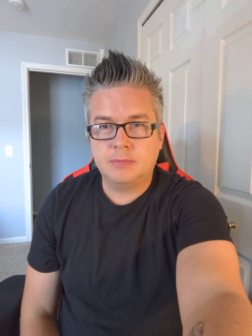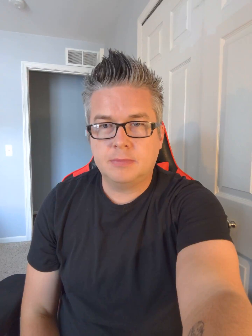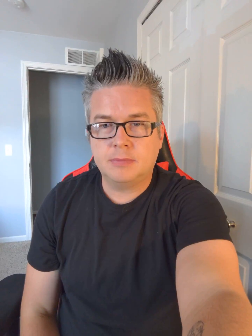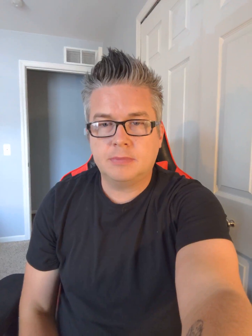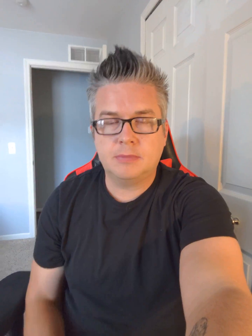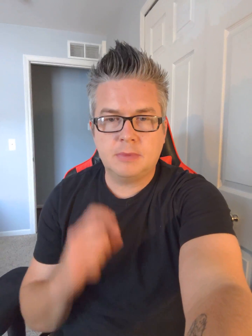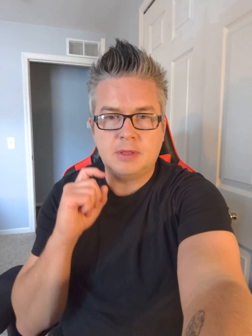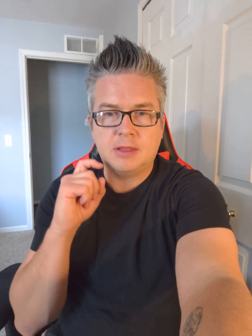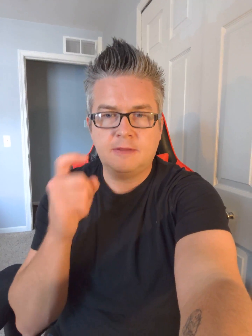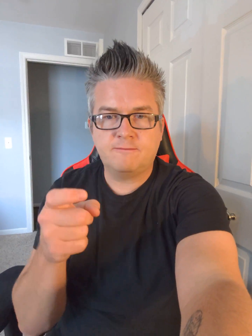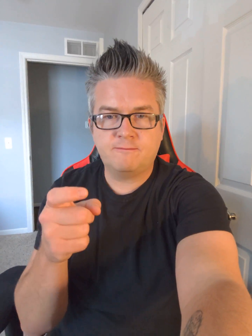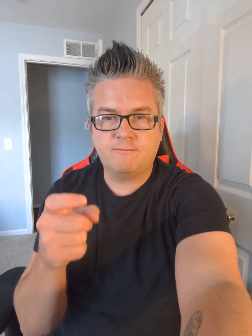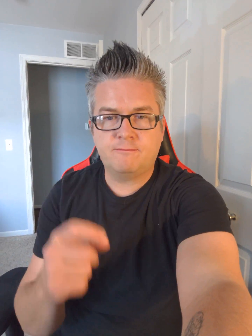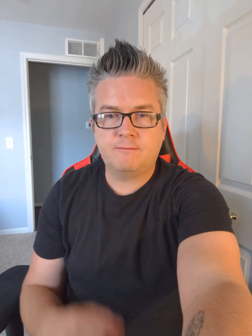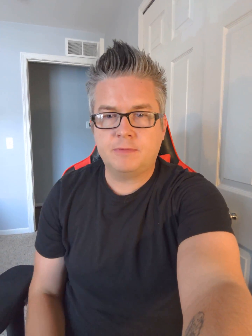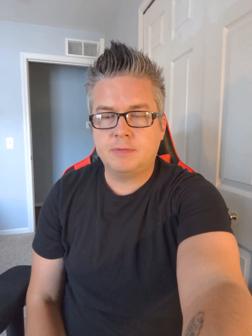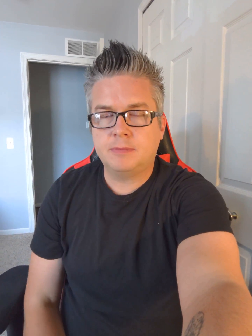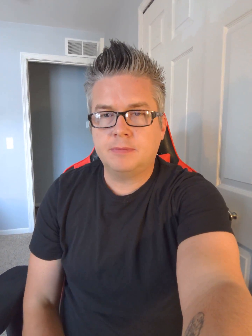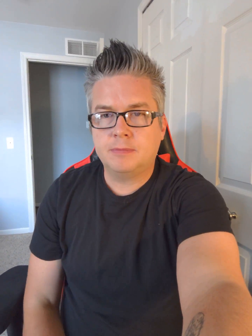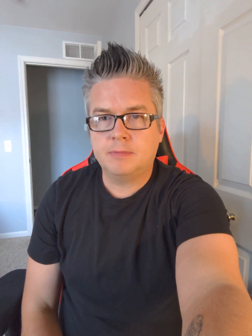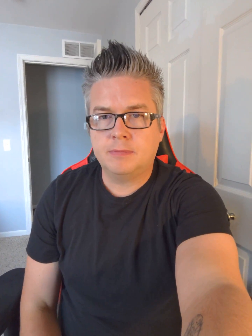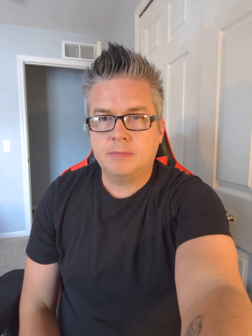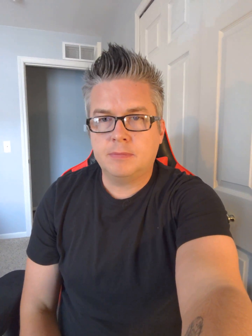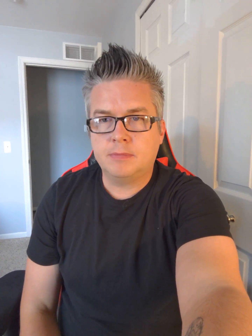present